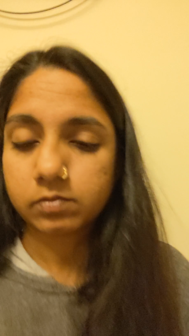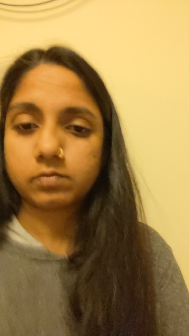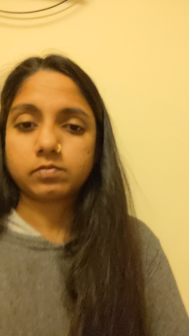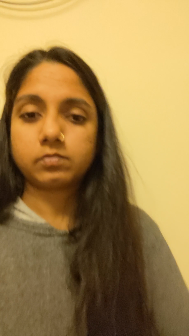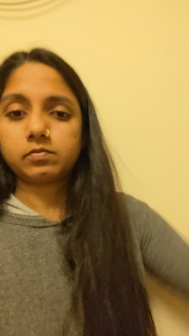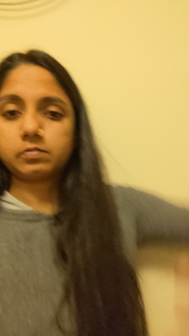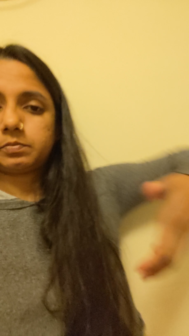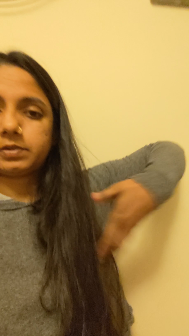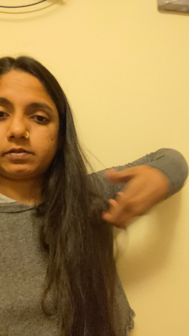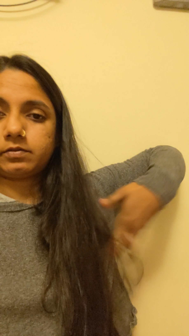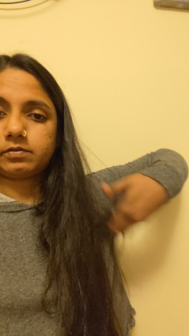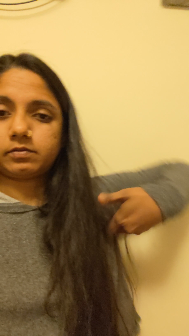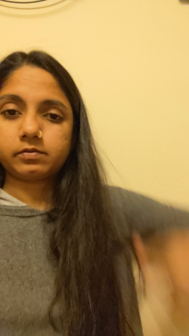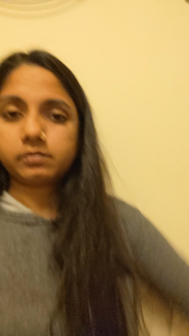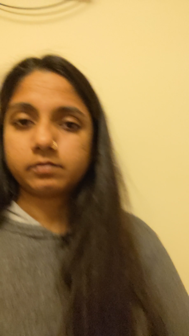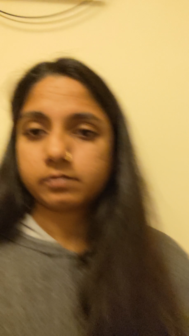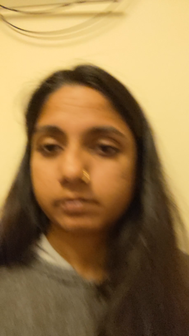monkey